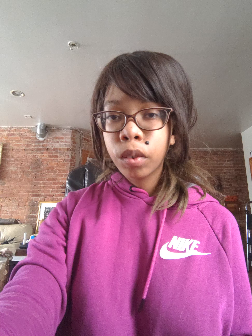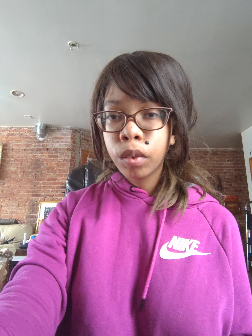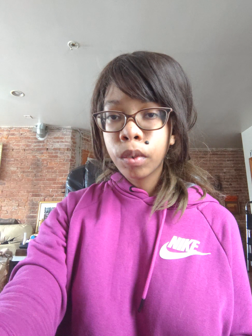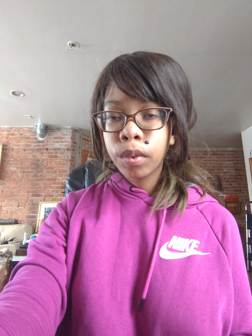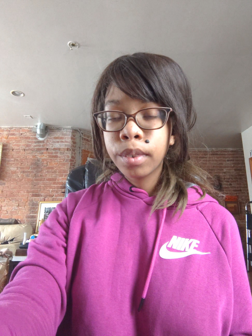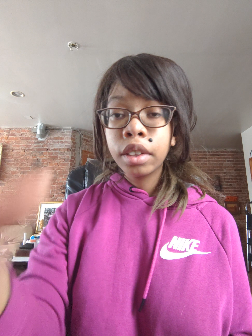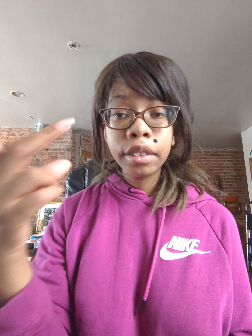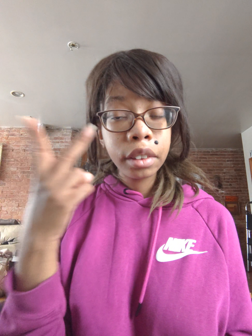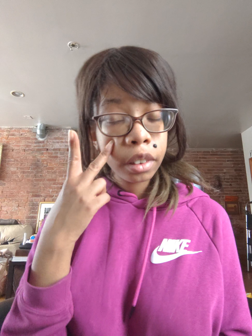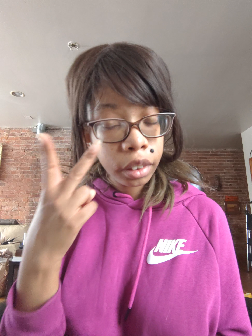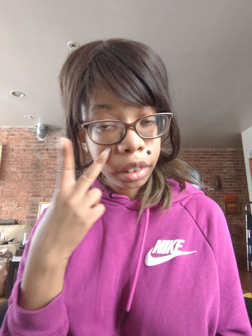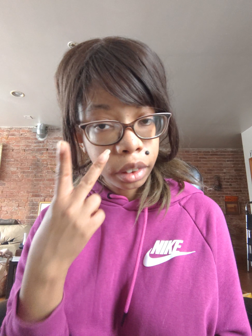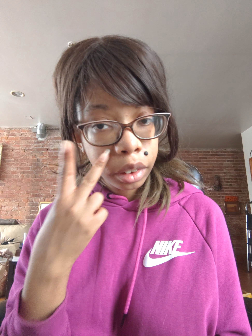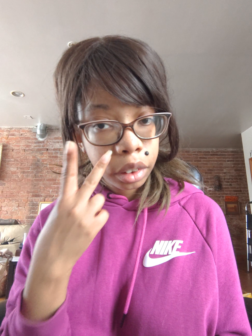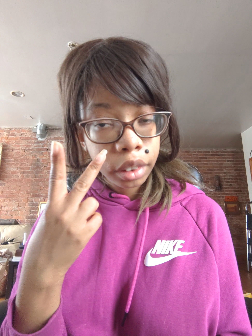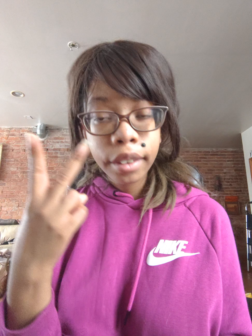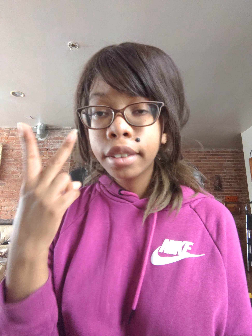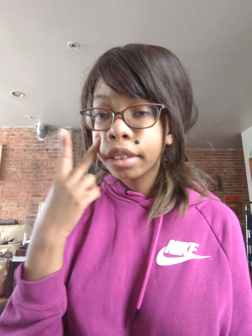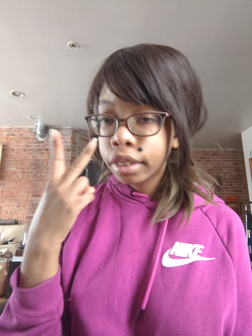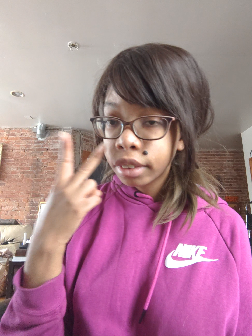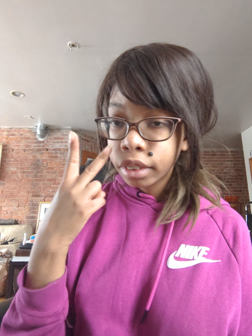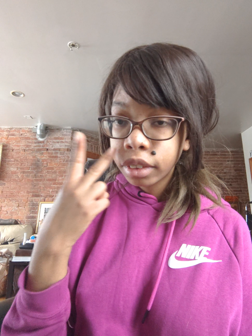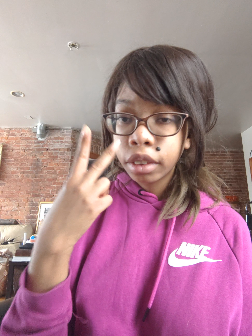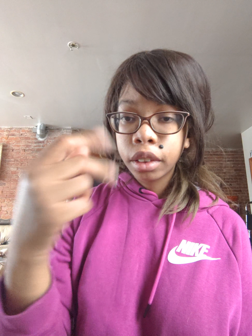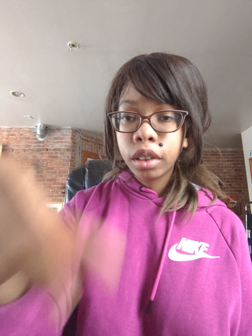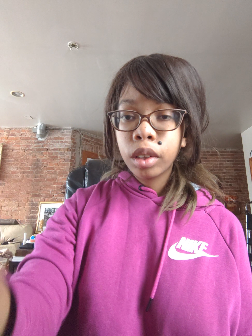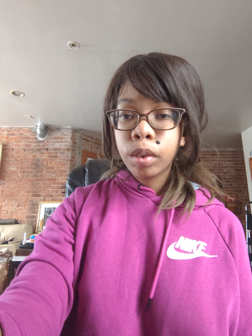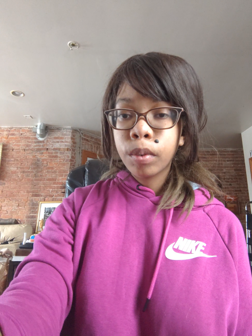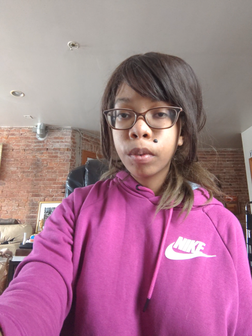see